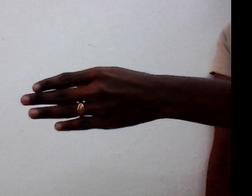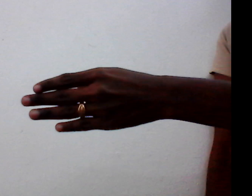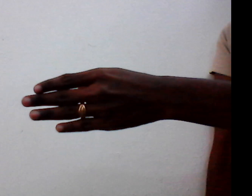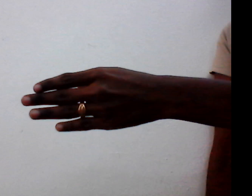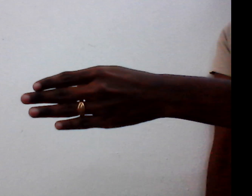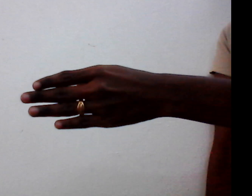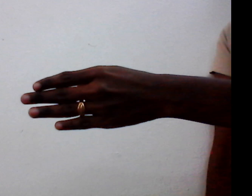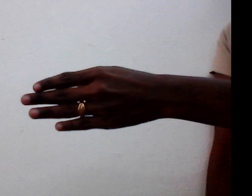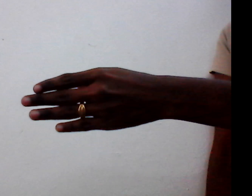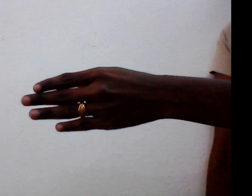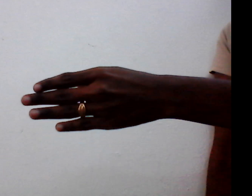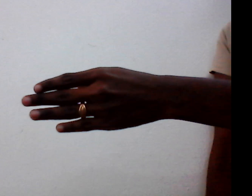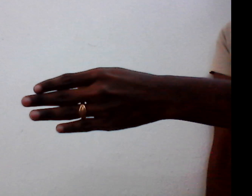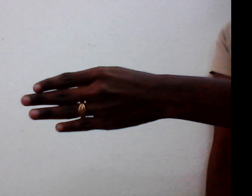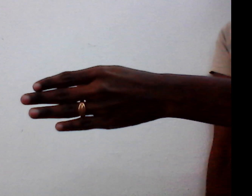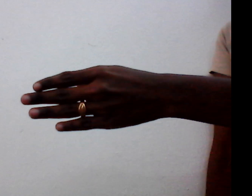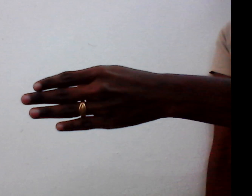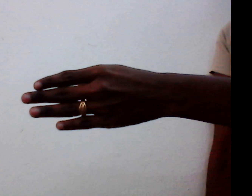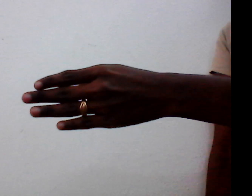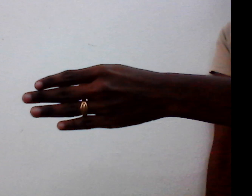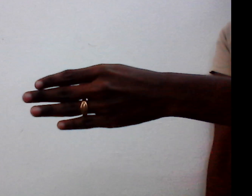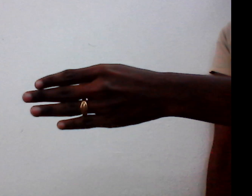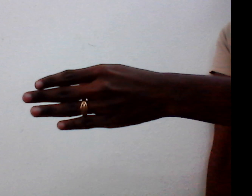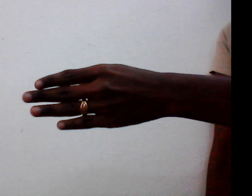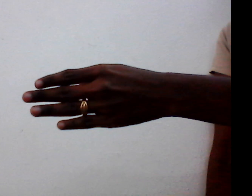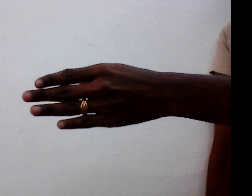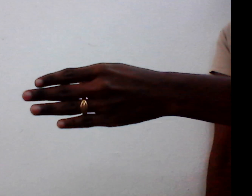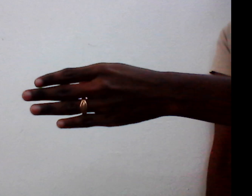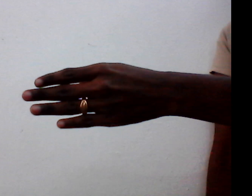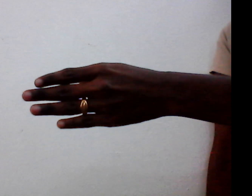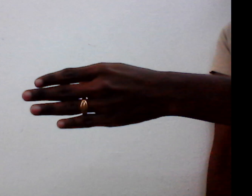അ